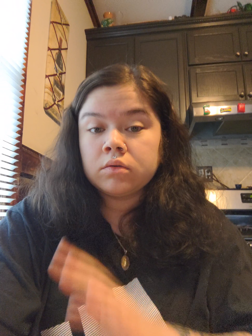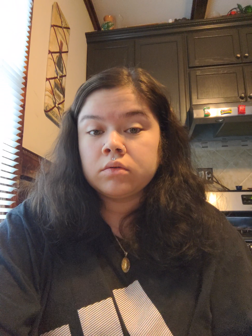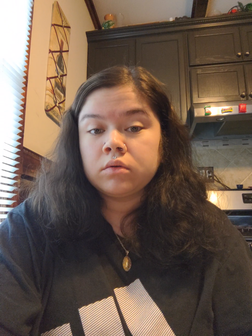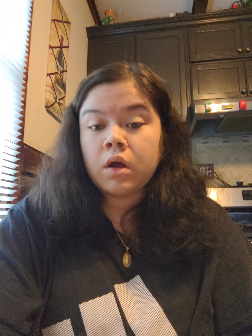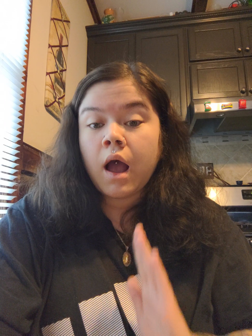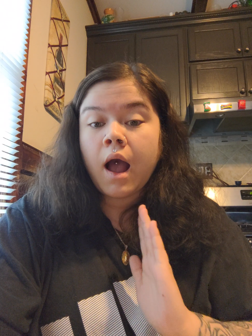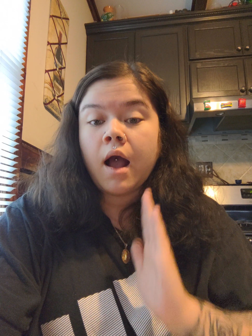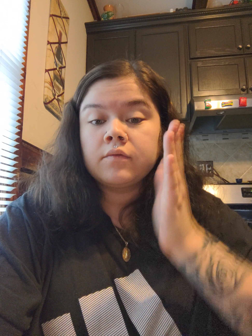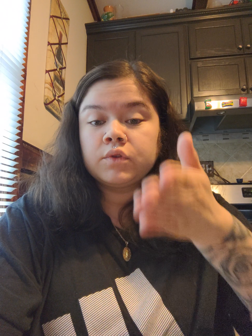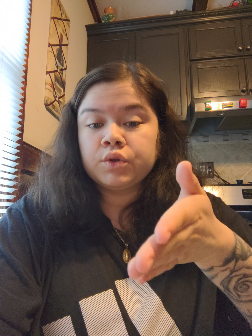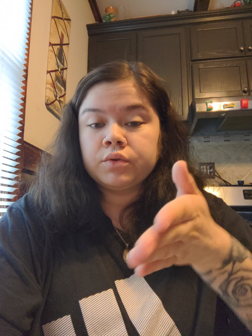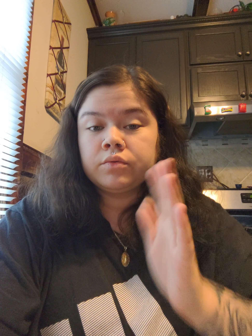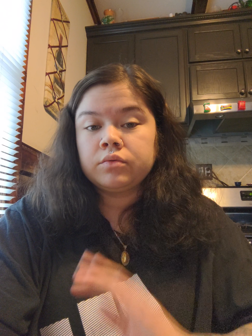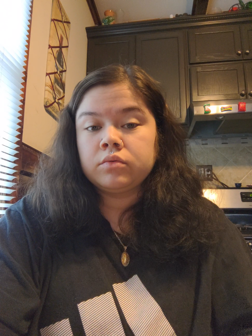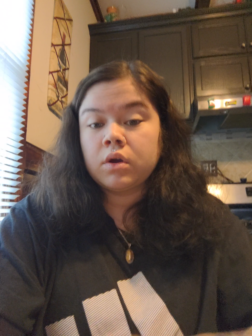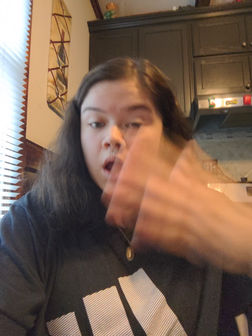after